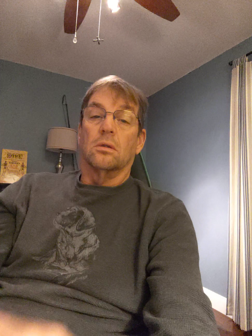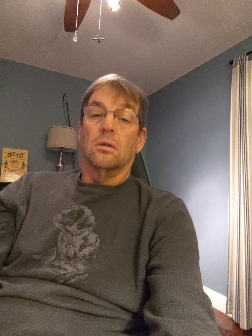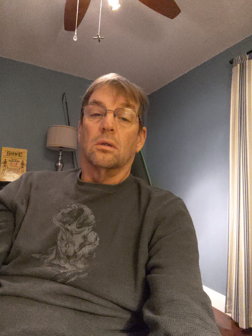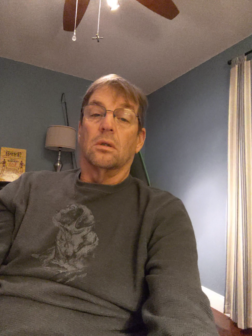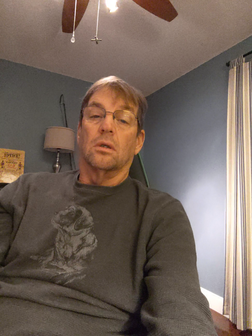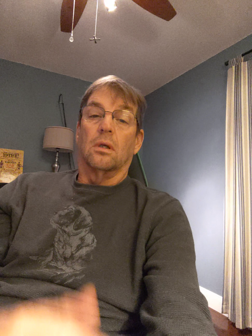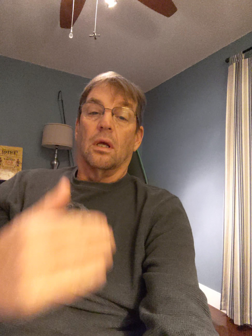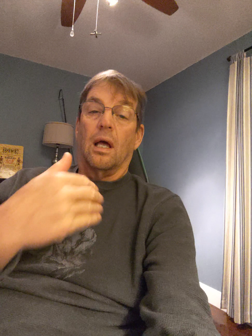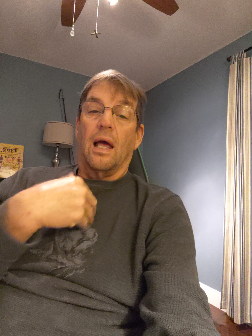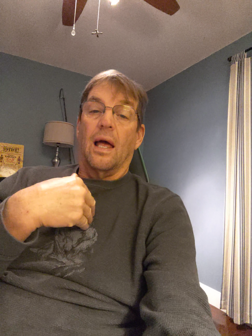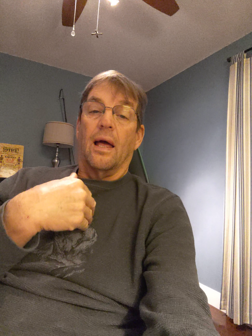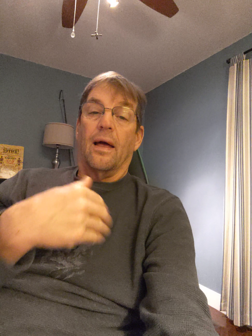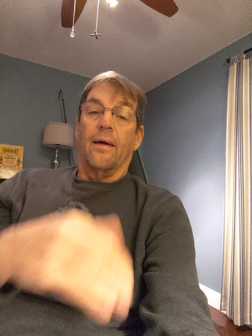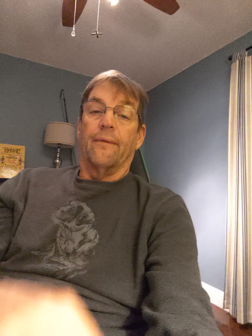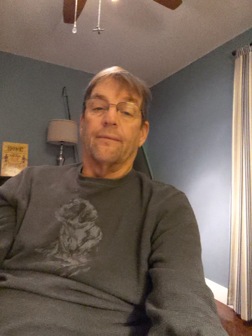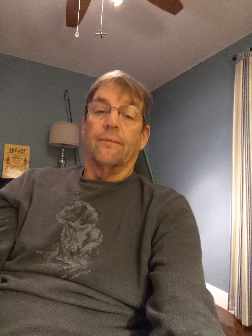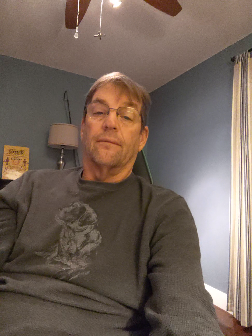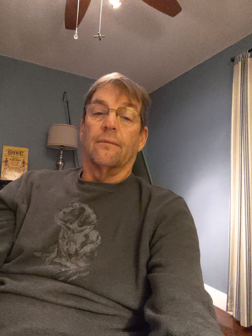have